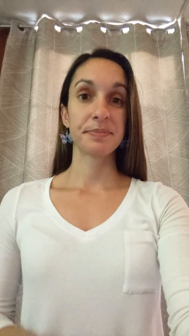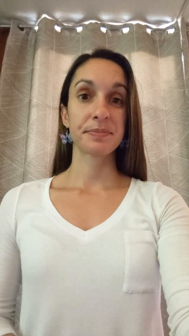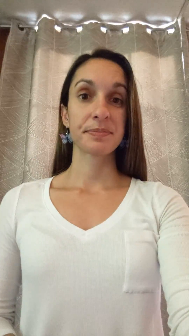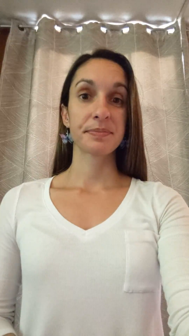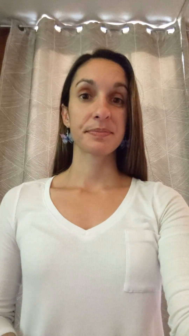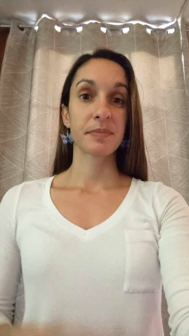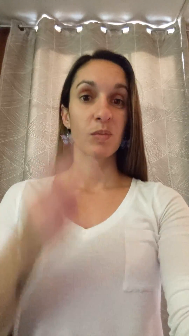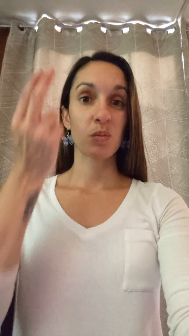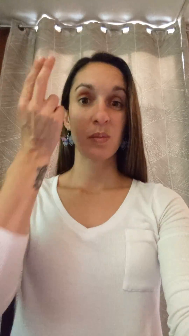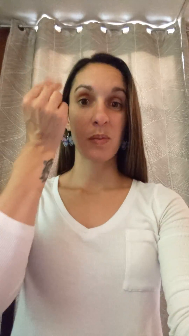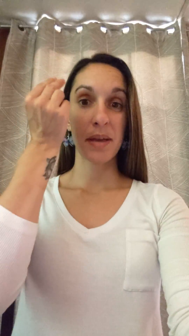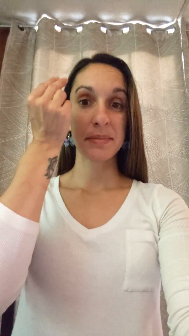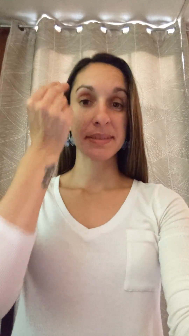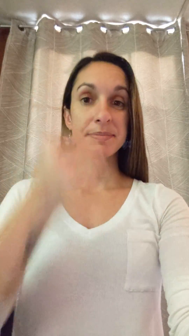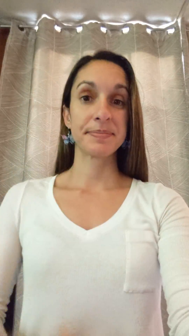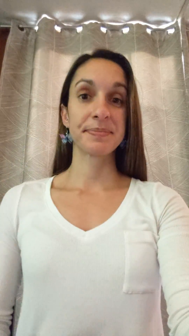rabbit